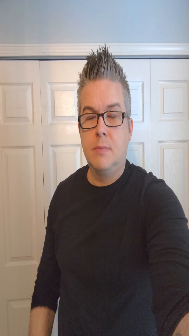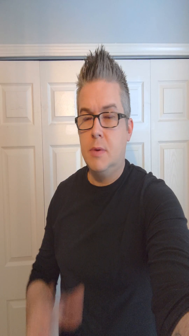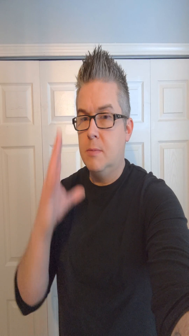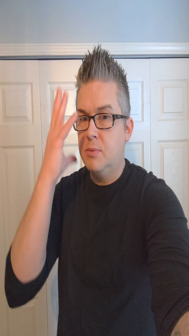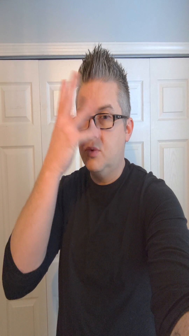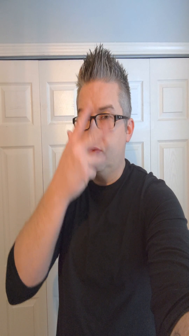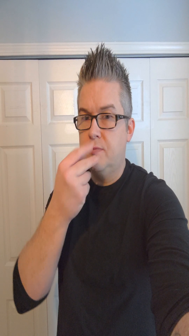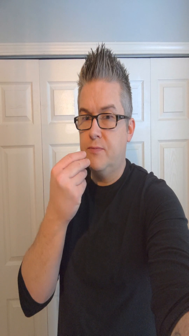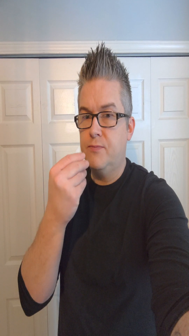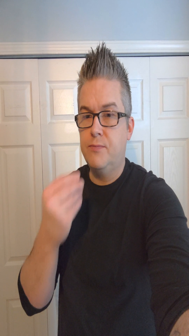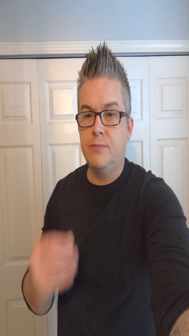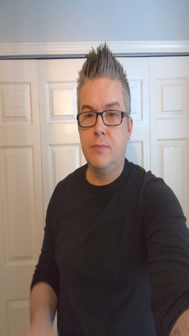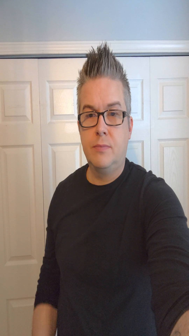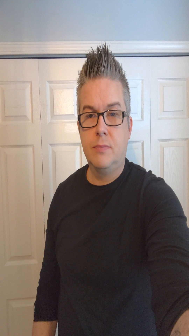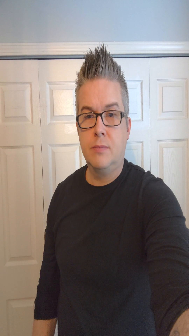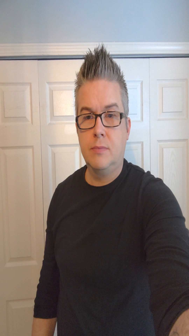pretty